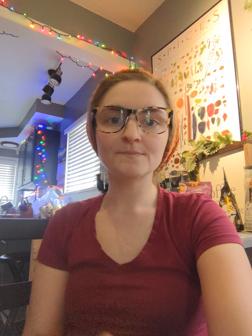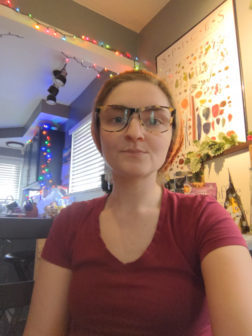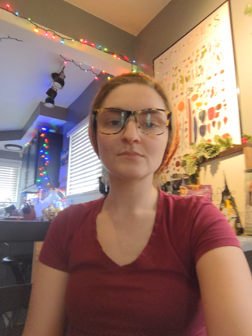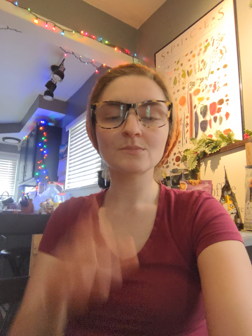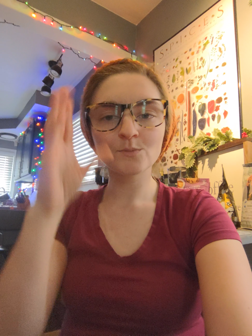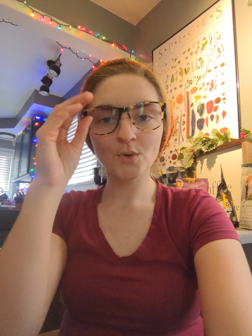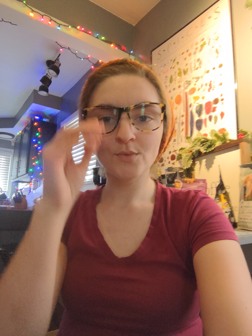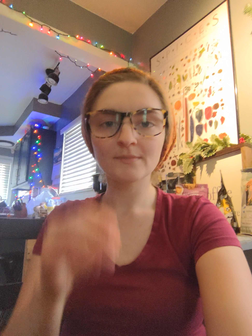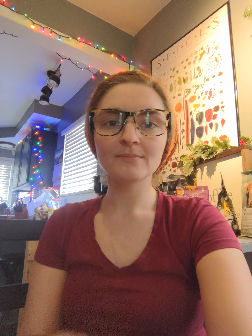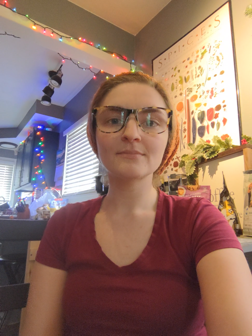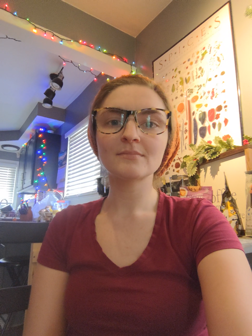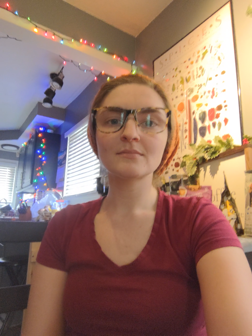boy